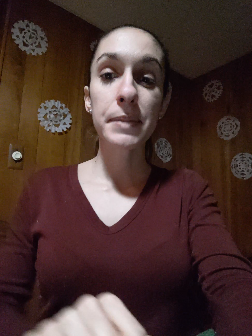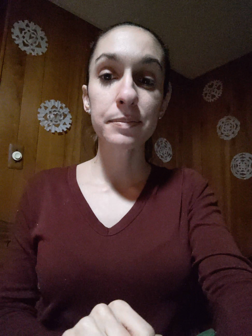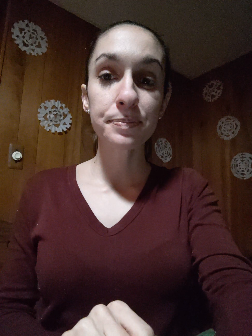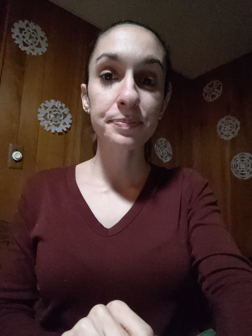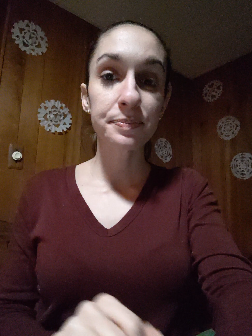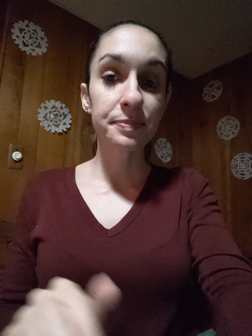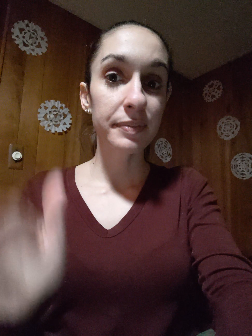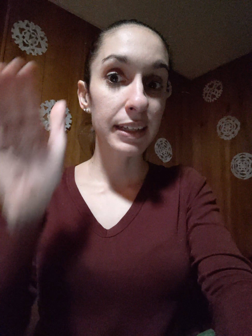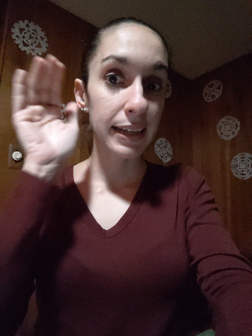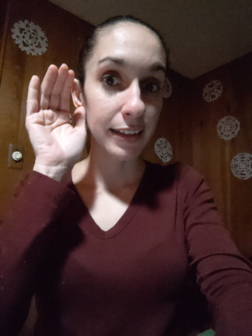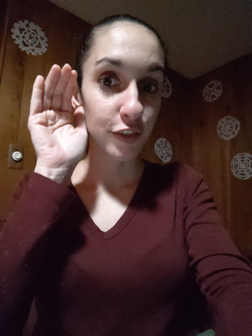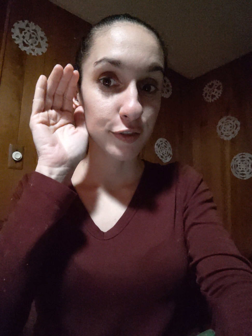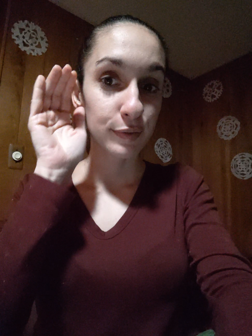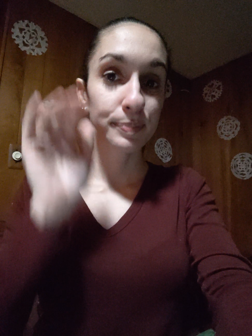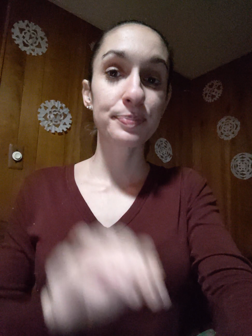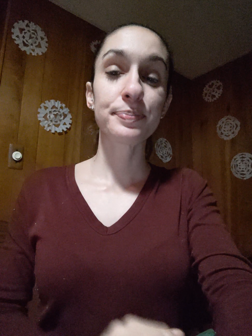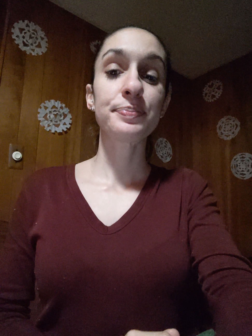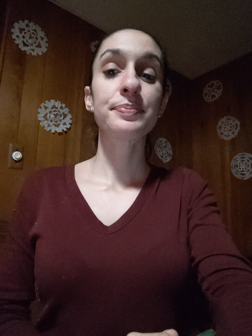hear